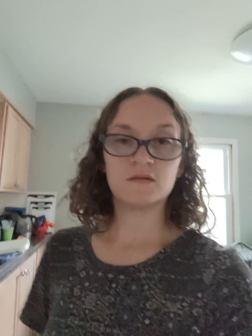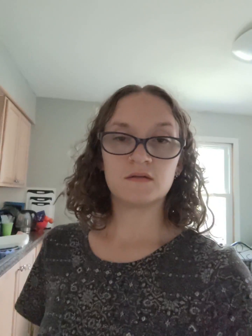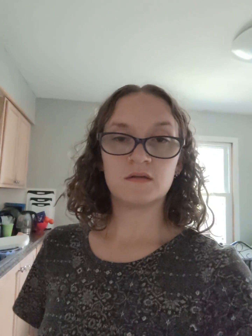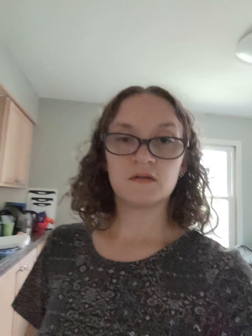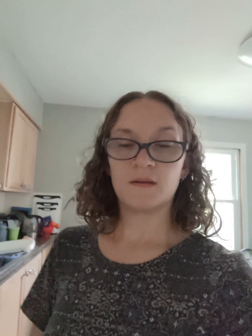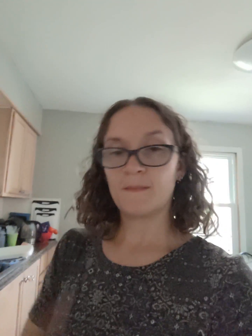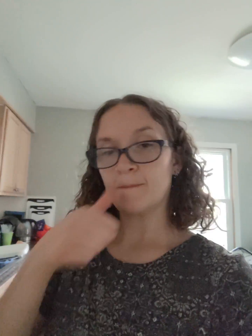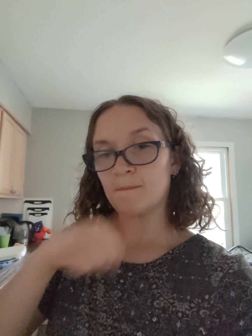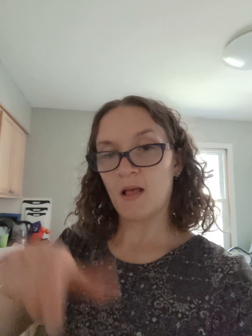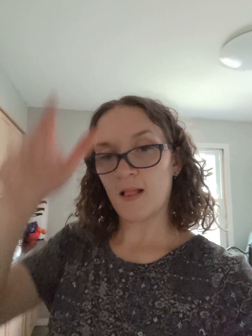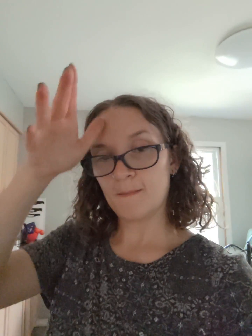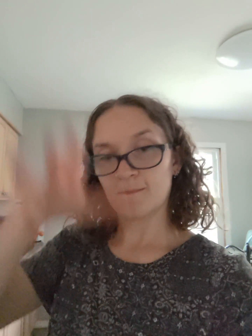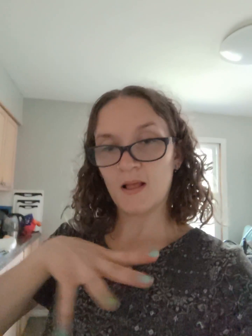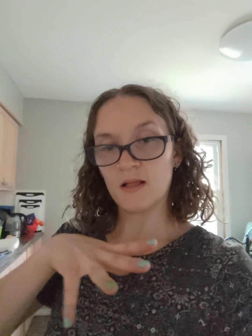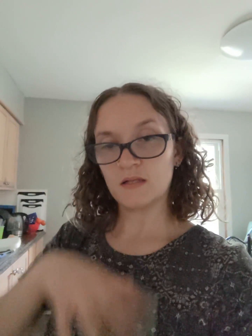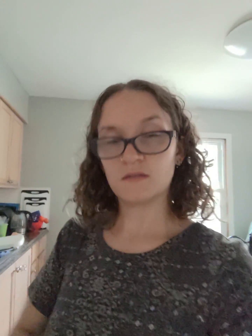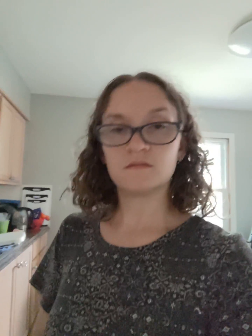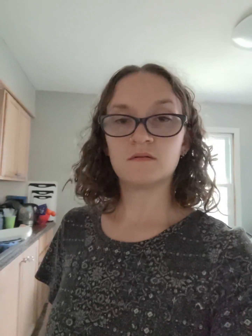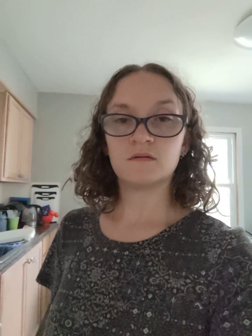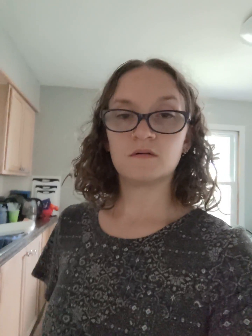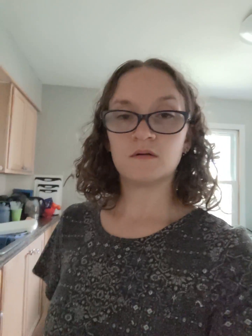mailman